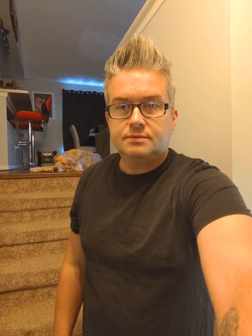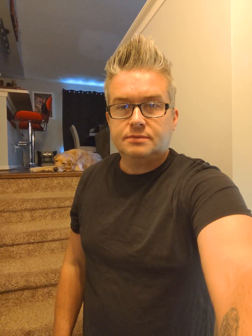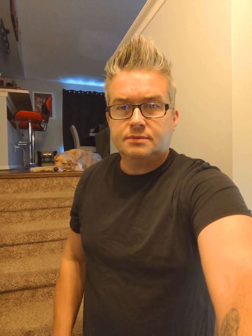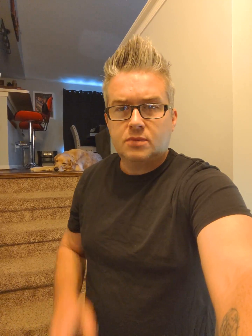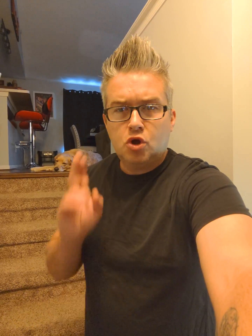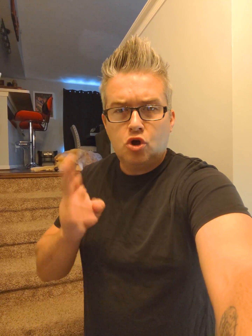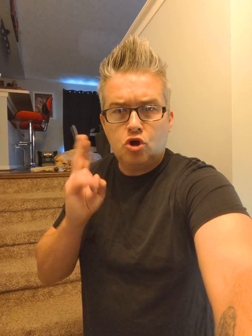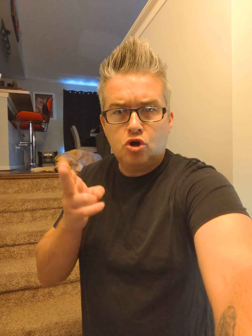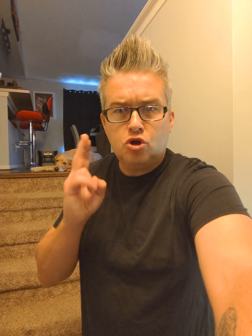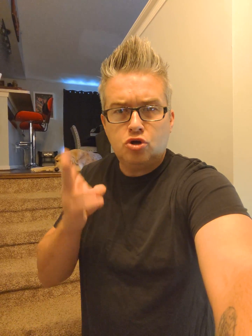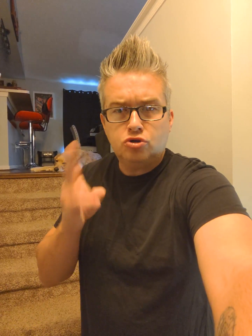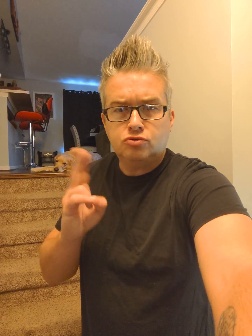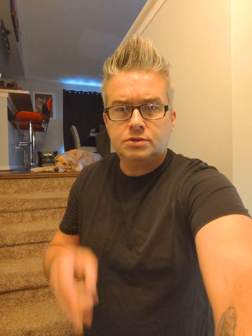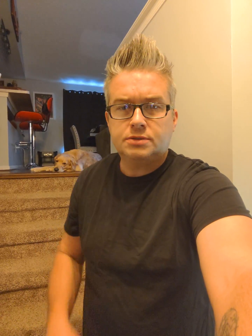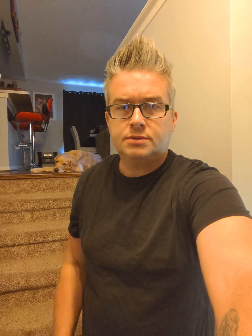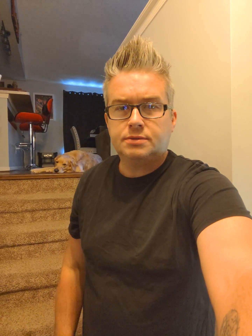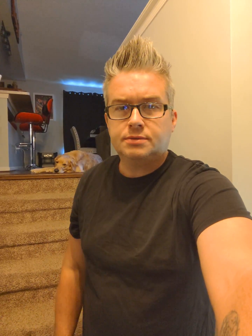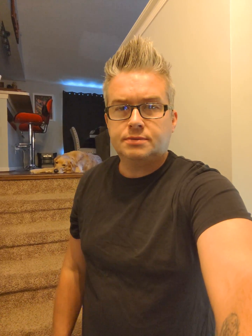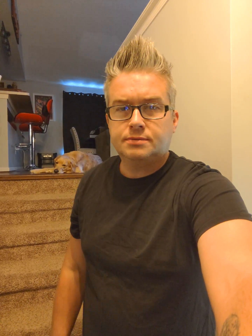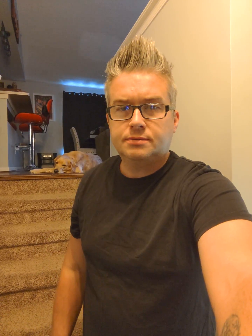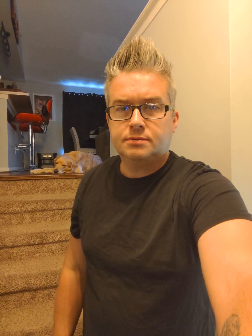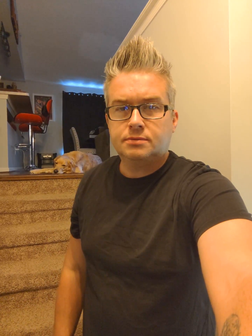hurry